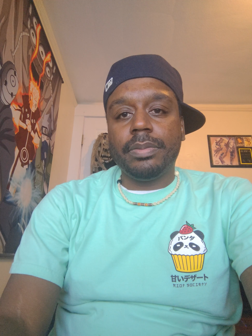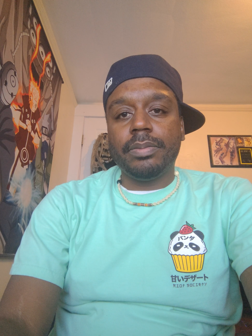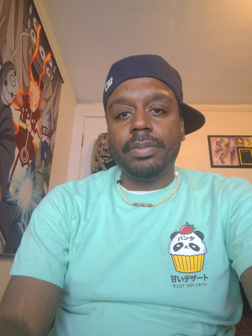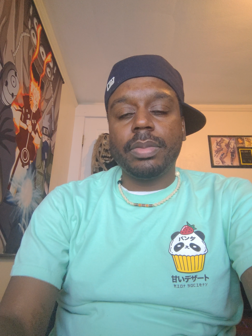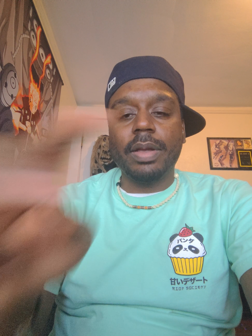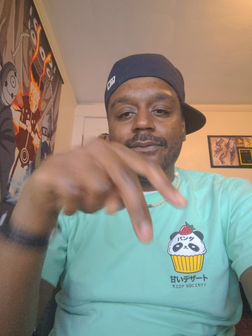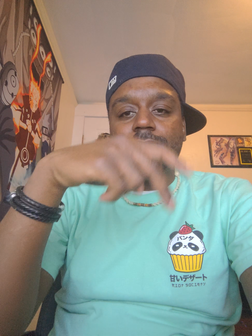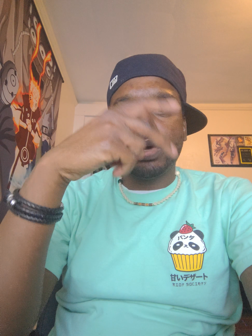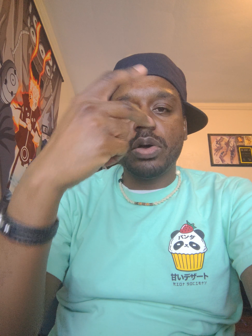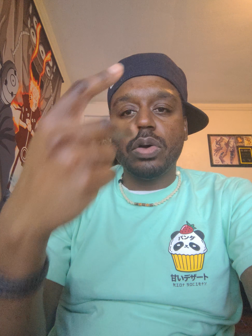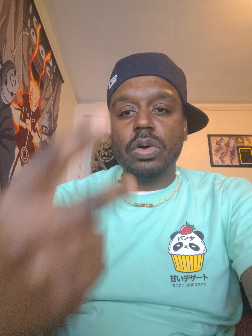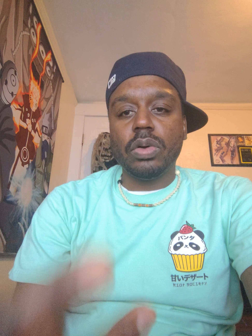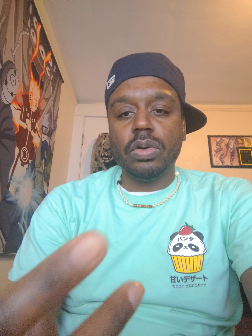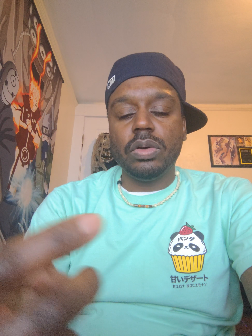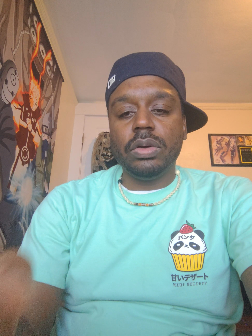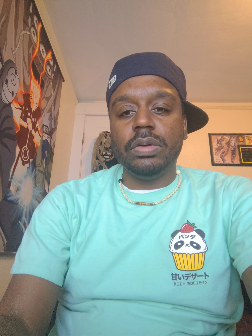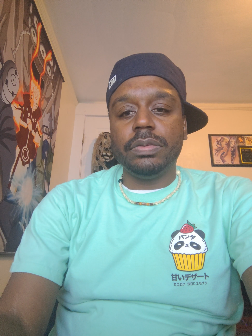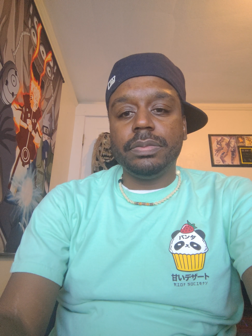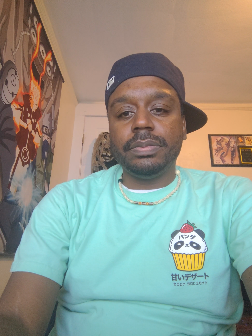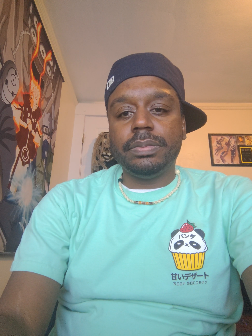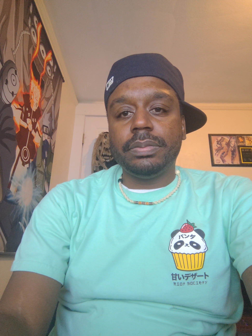fall